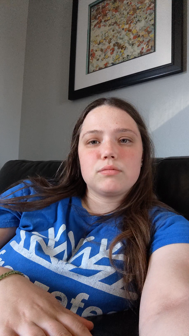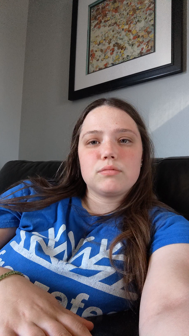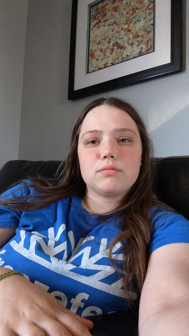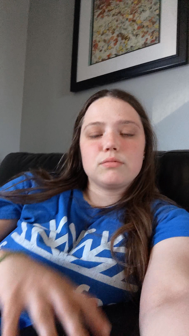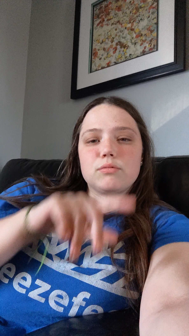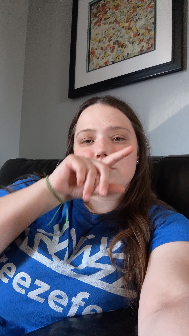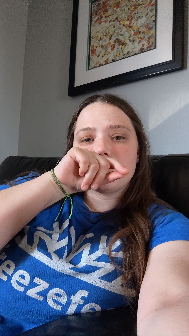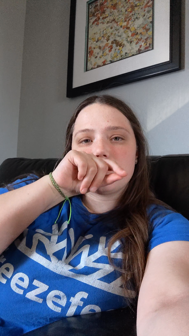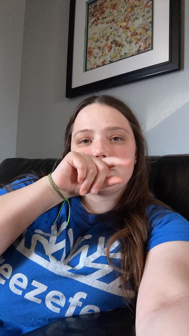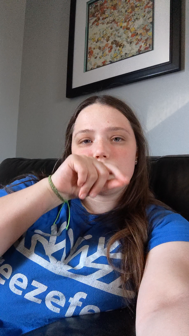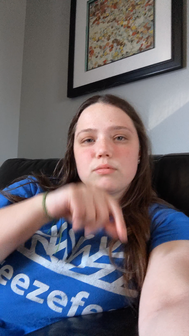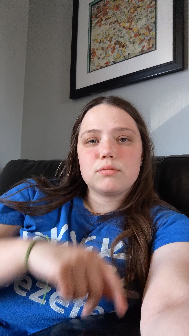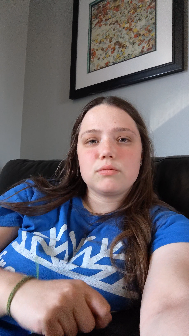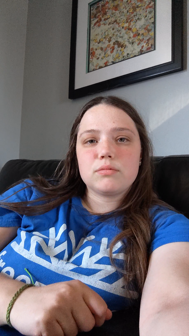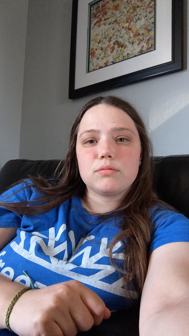chicken